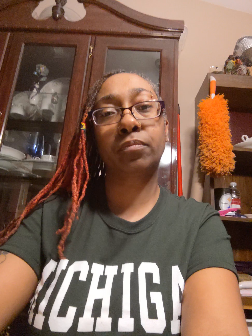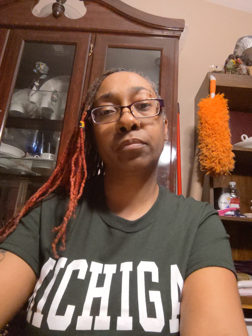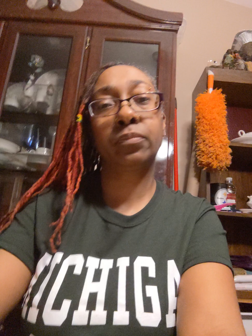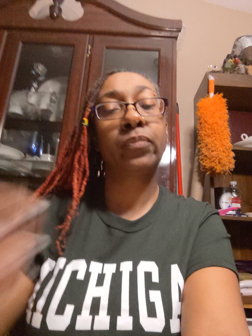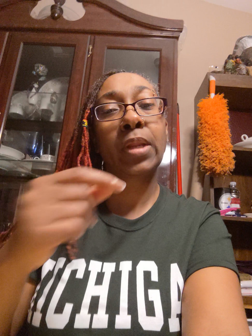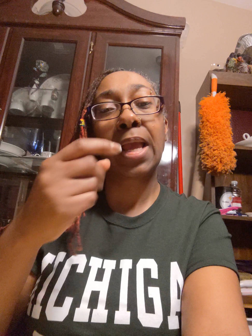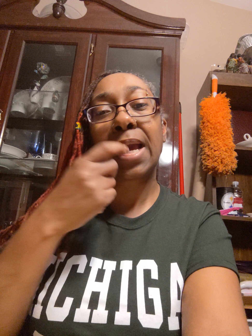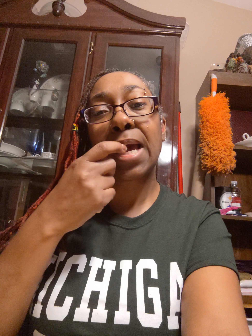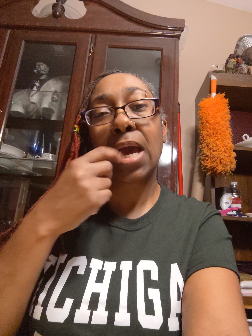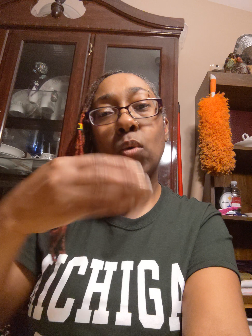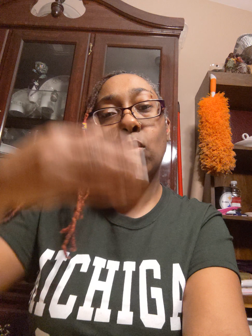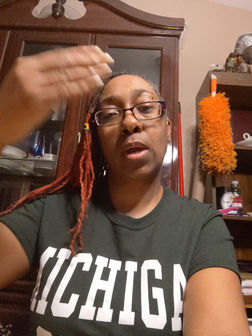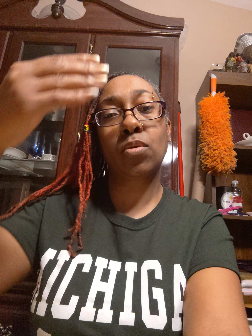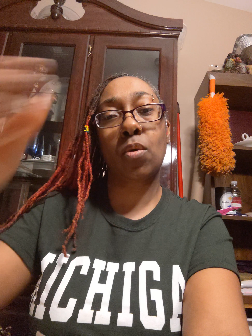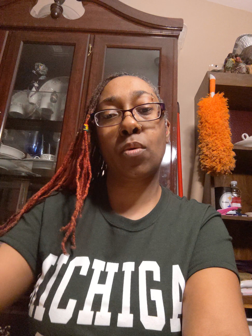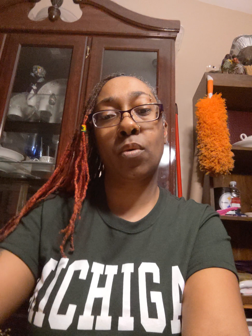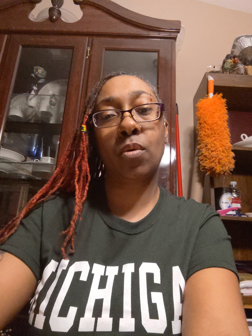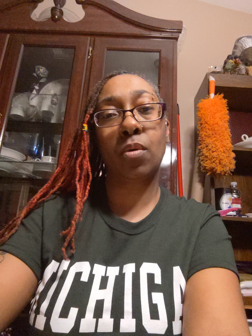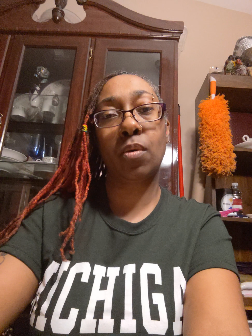window